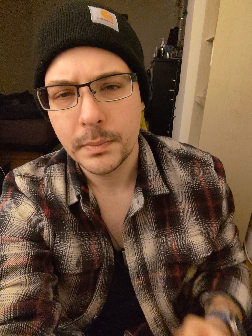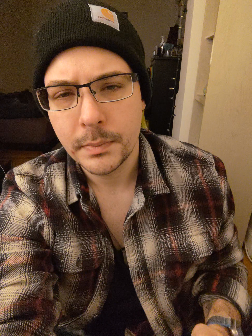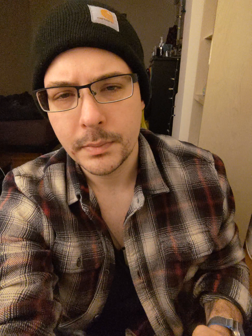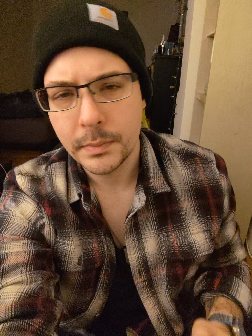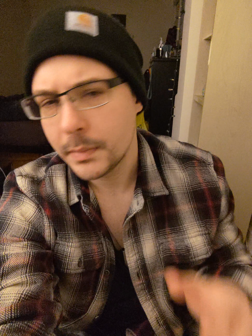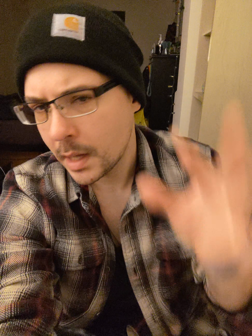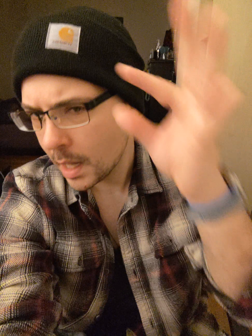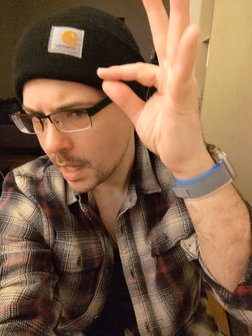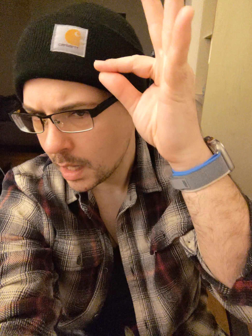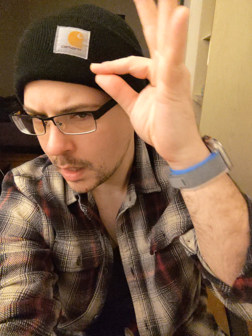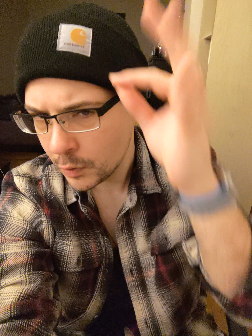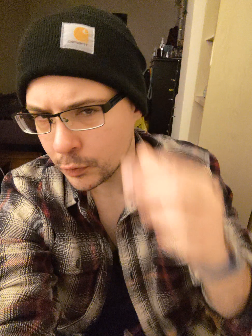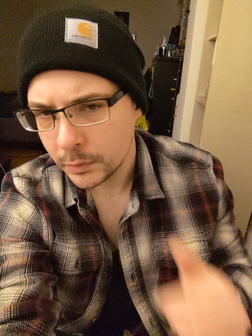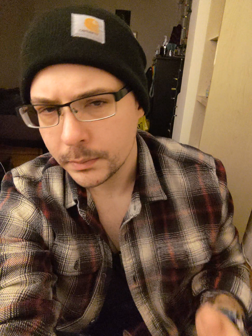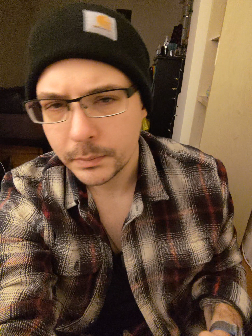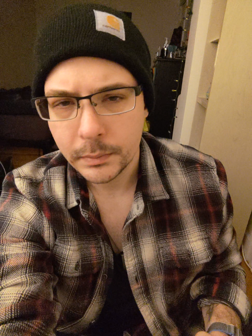hair